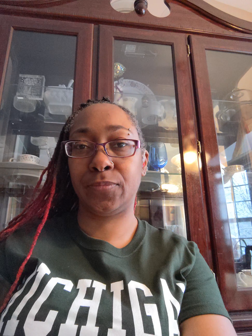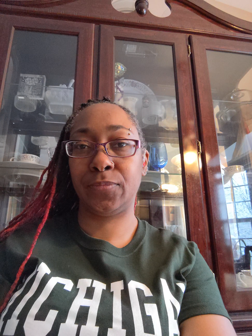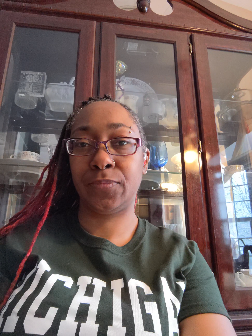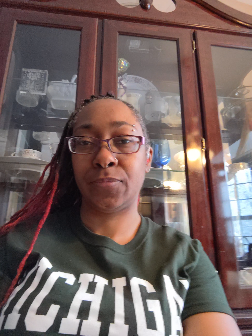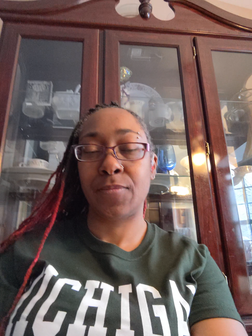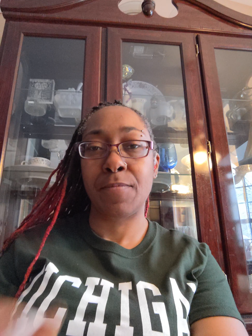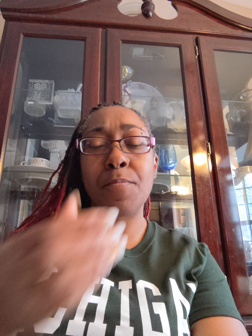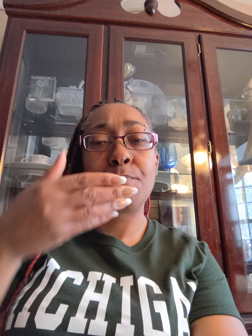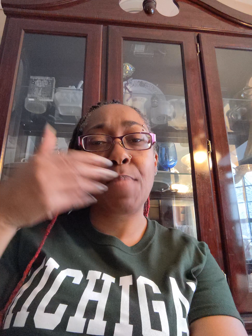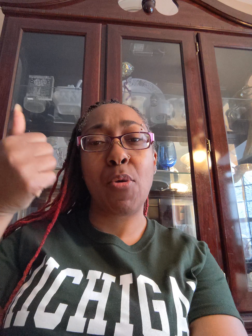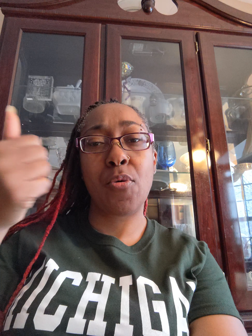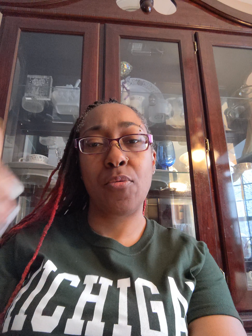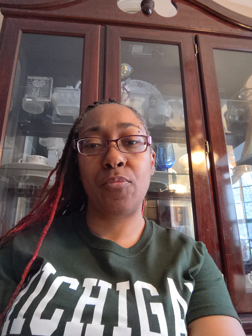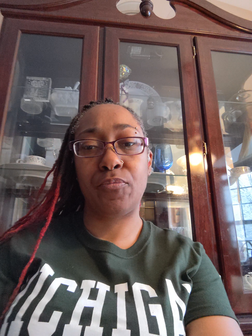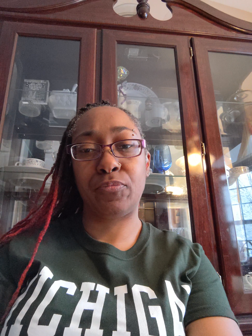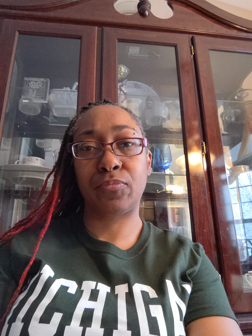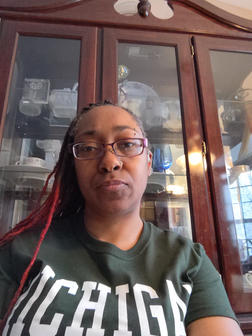better